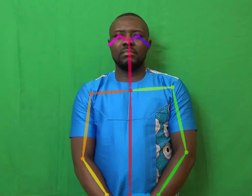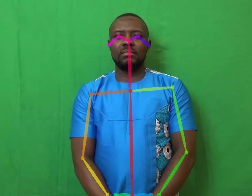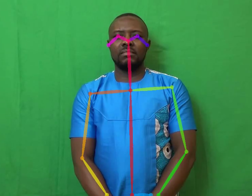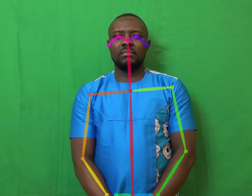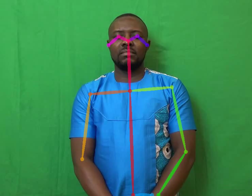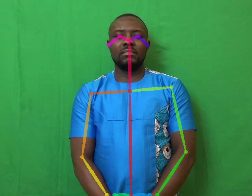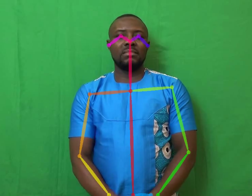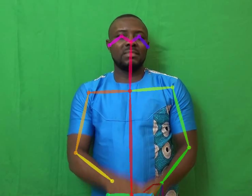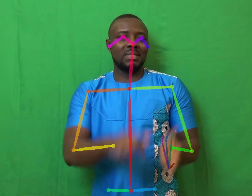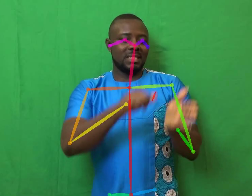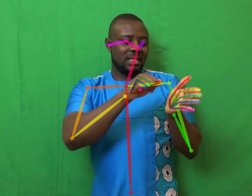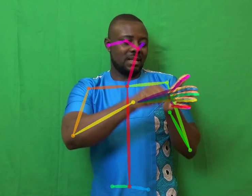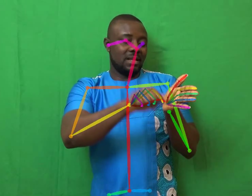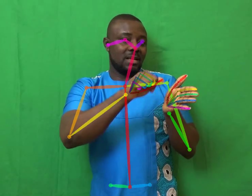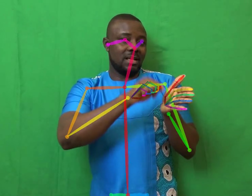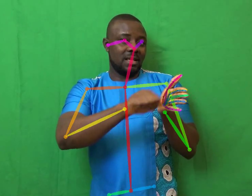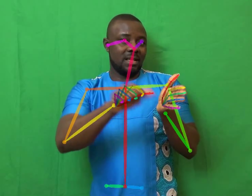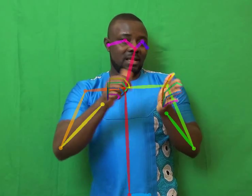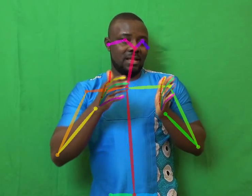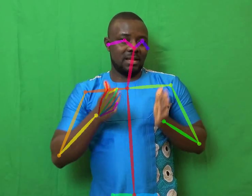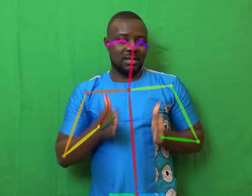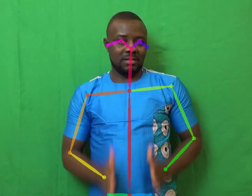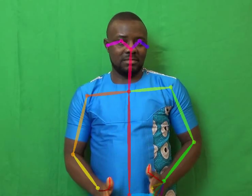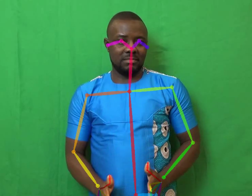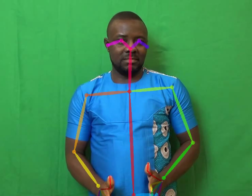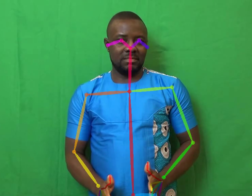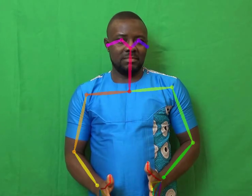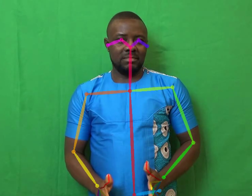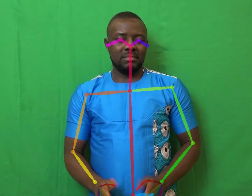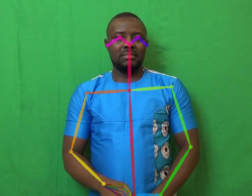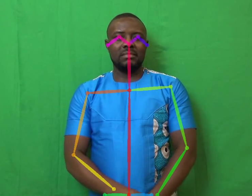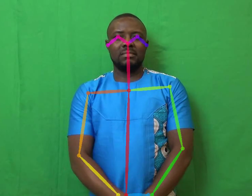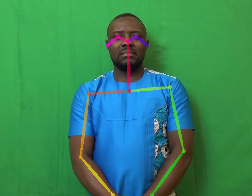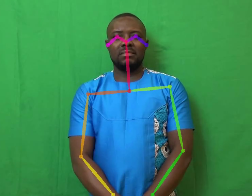accountant